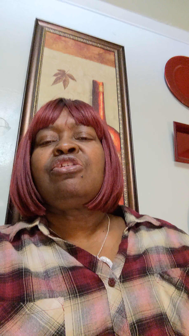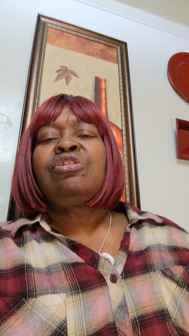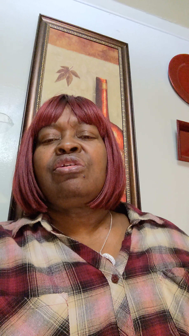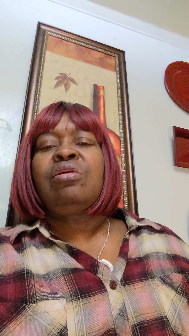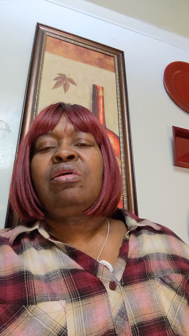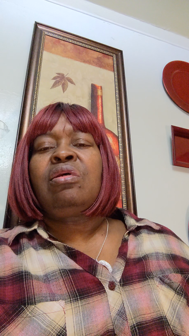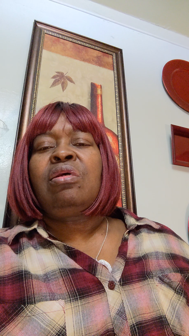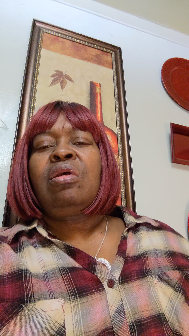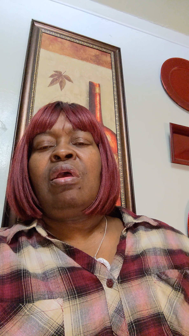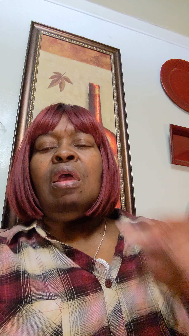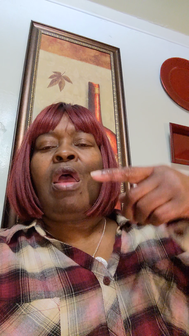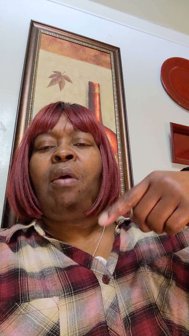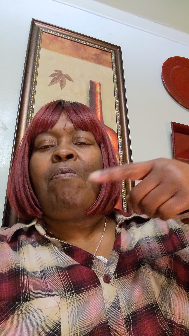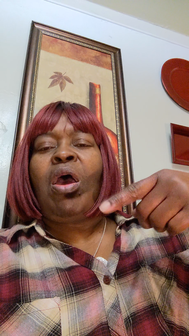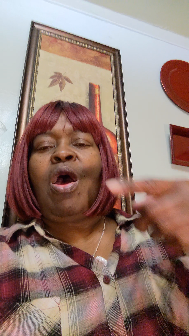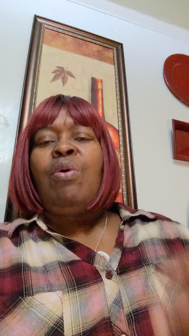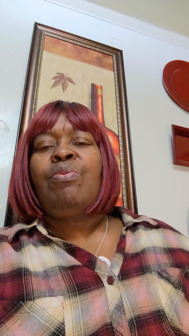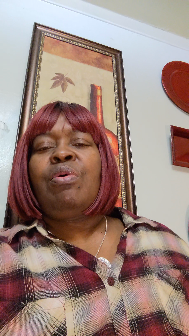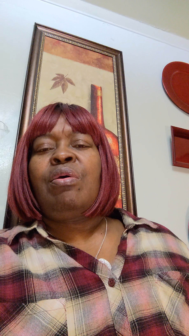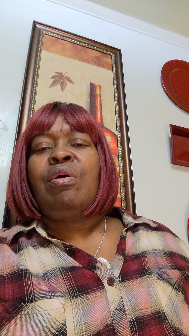about